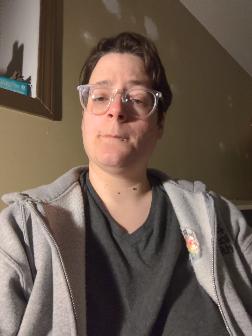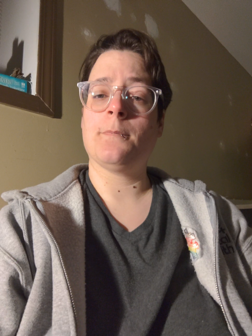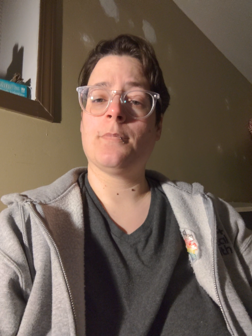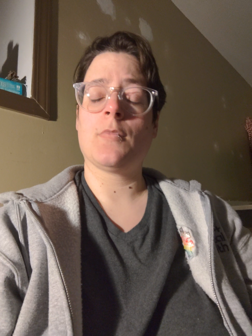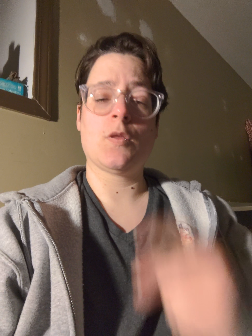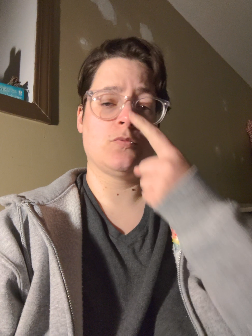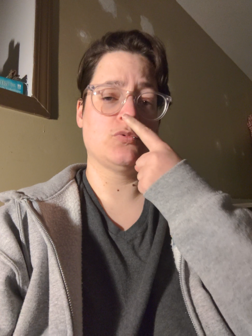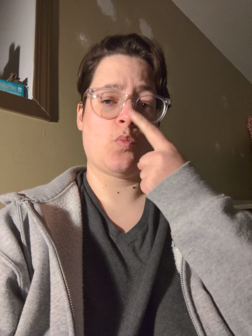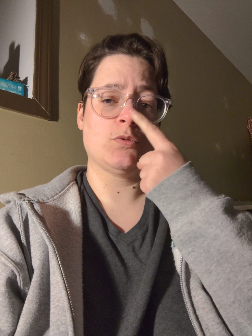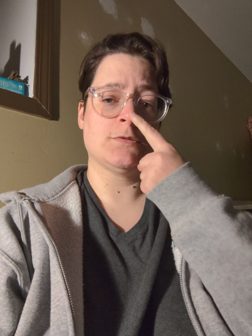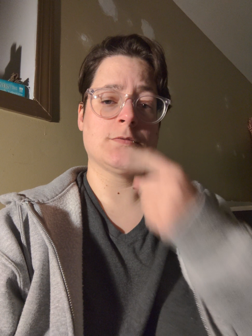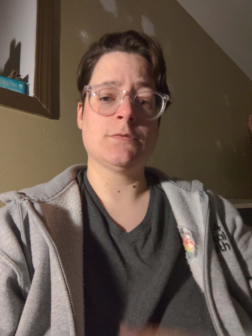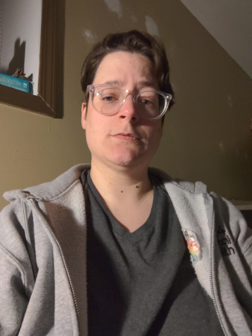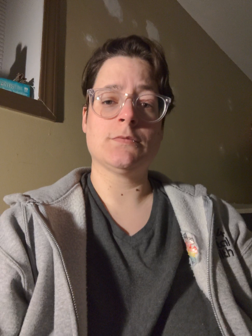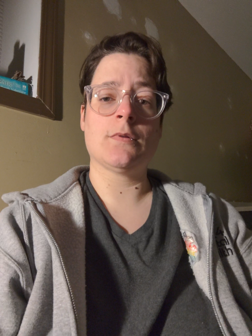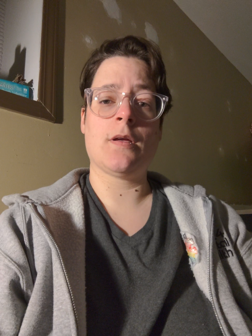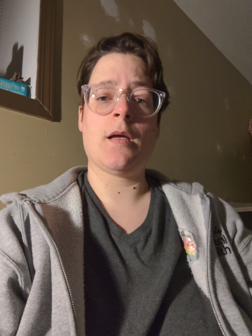nose